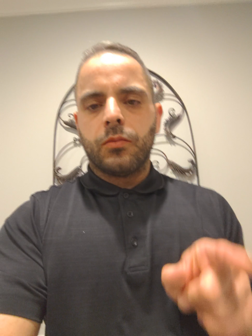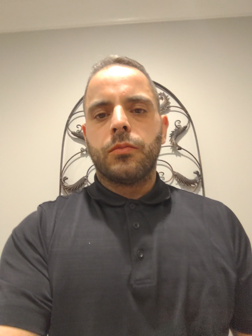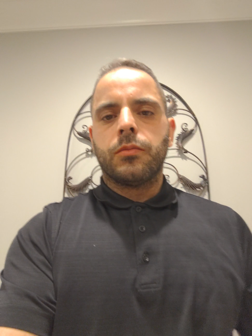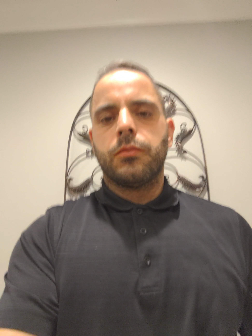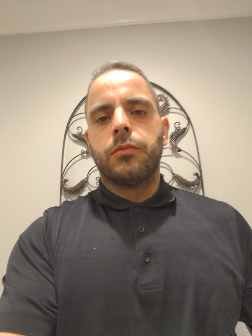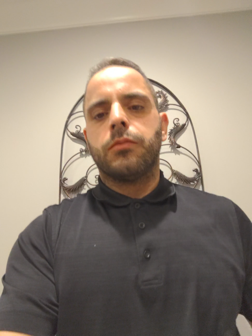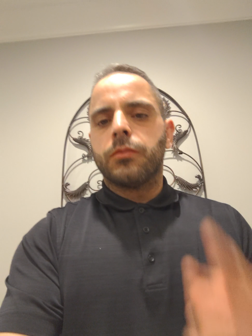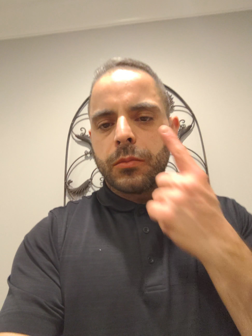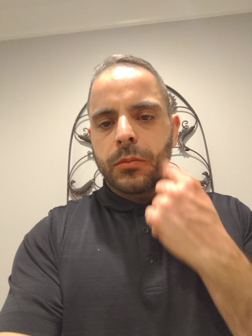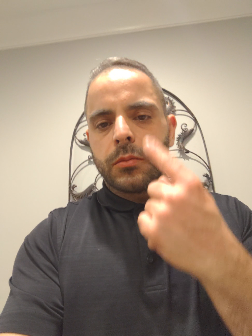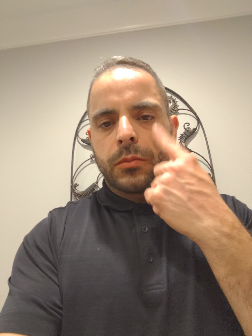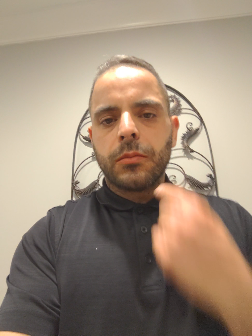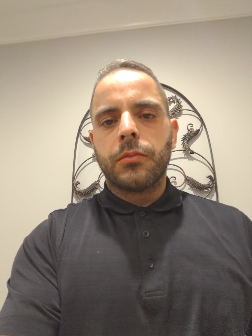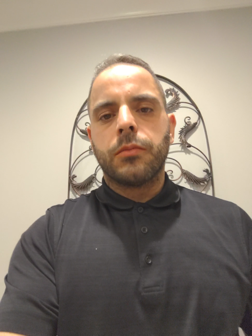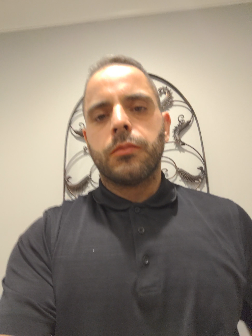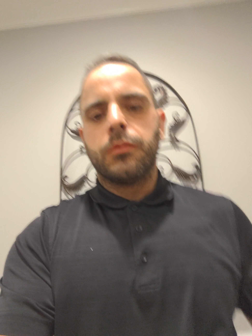cry